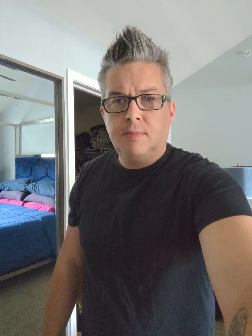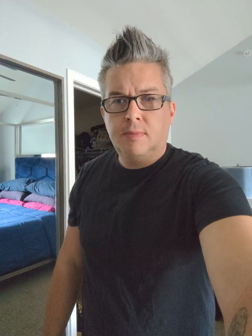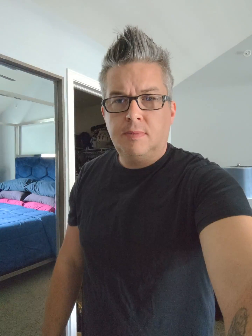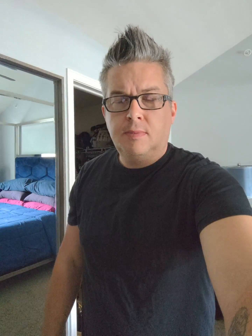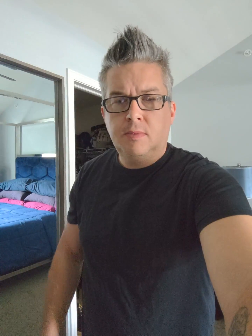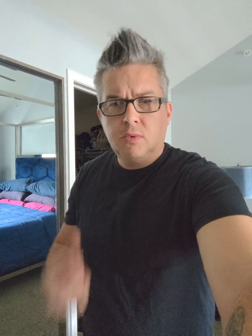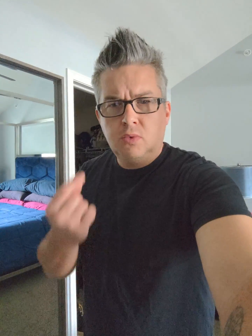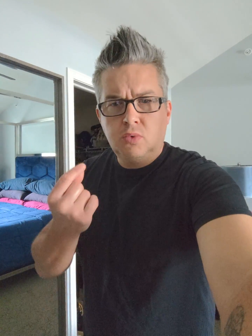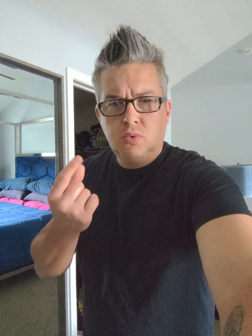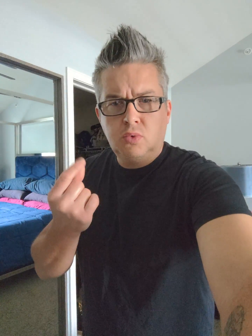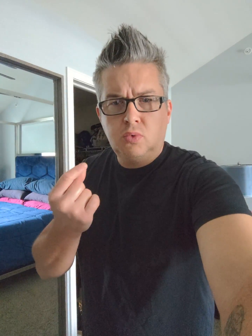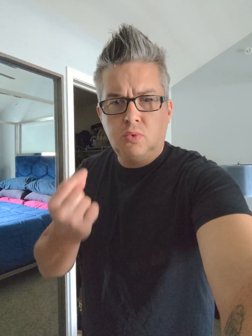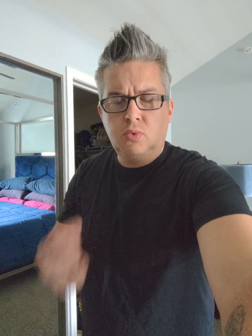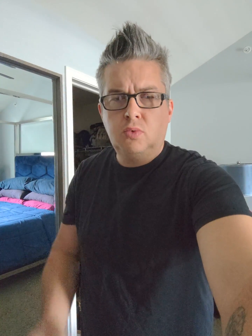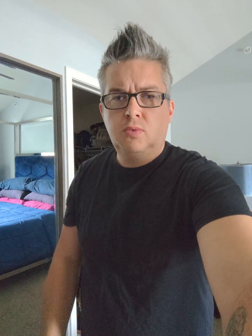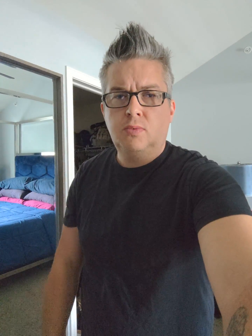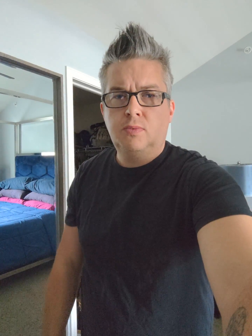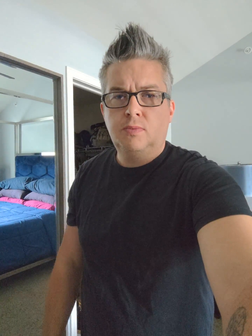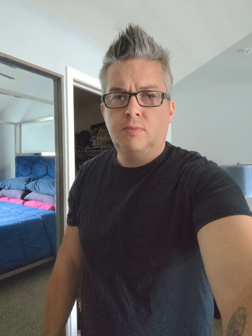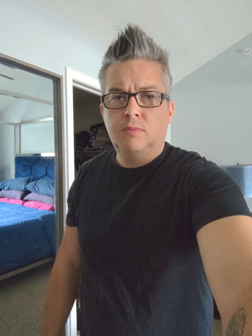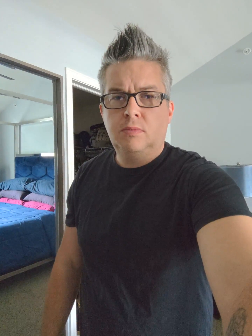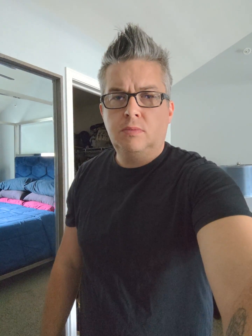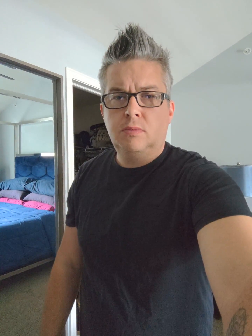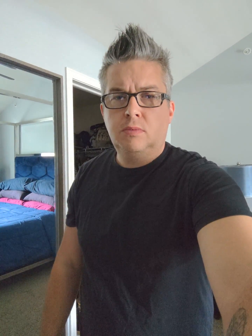do